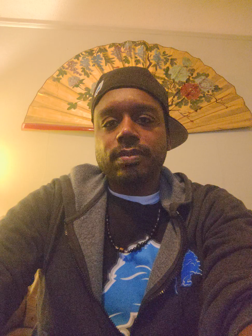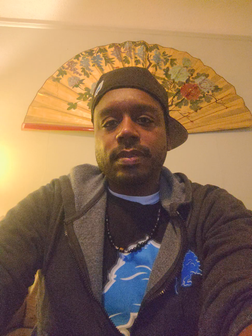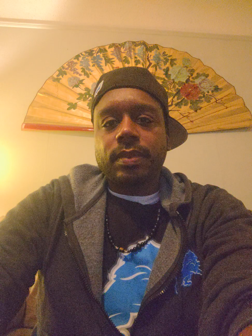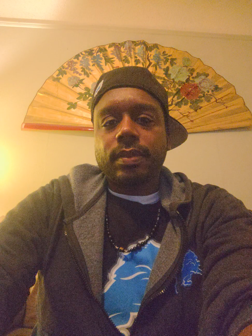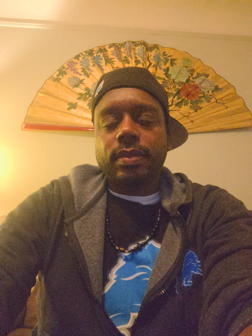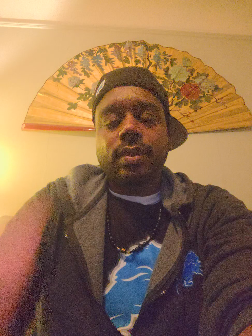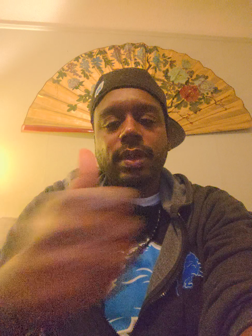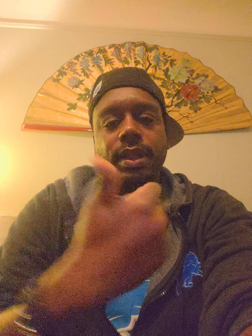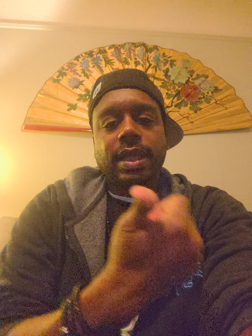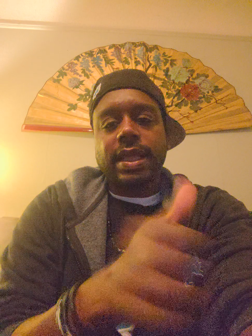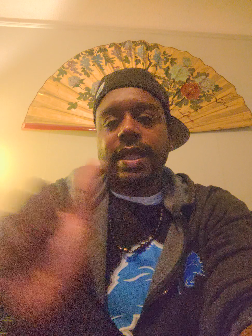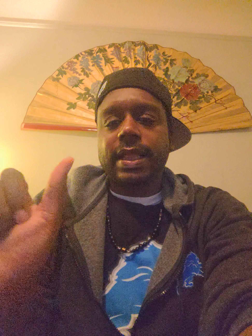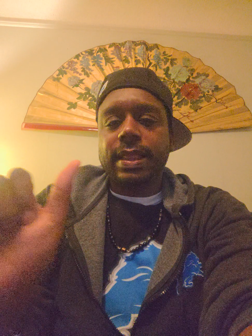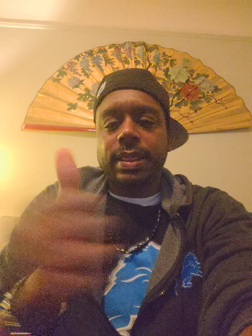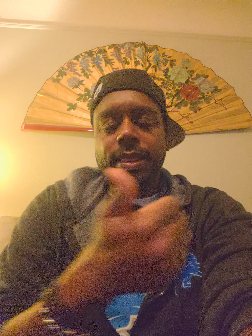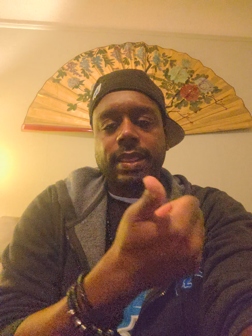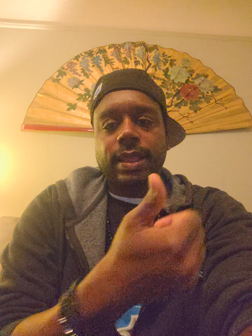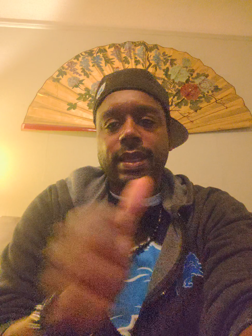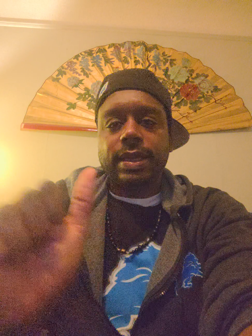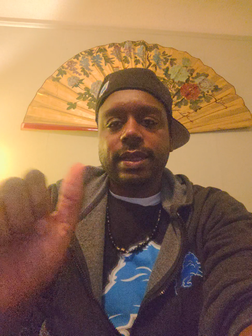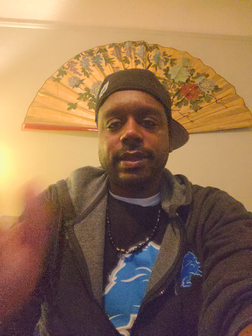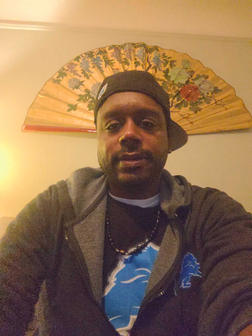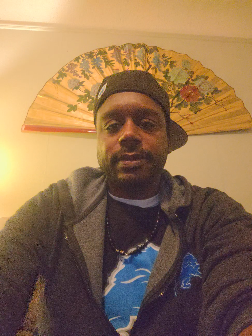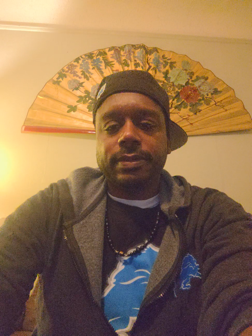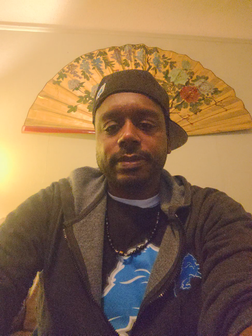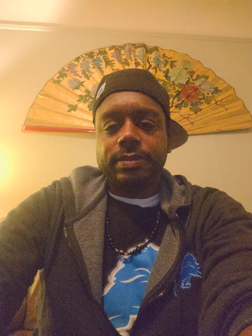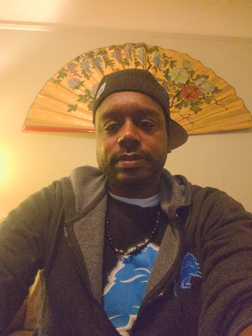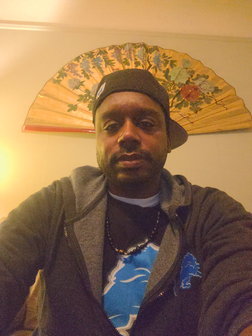any